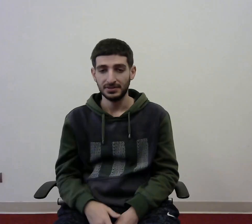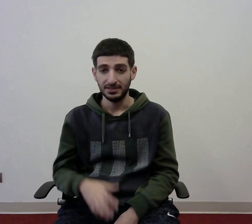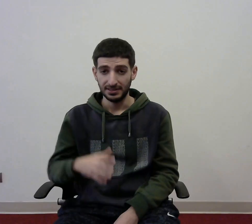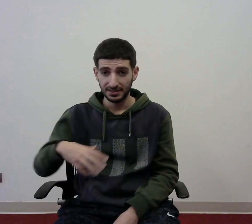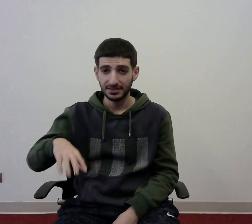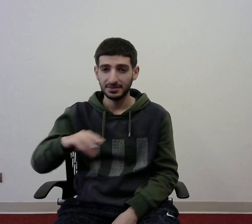hamı